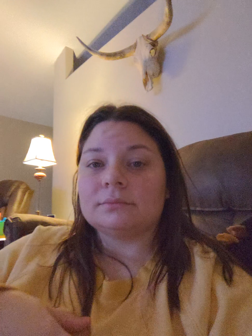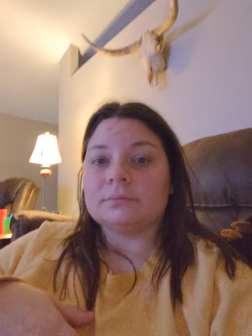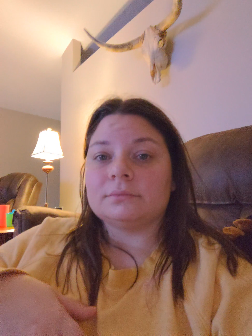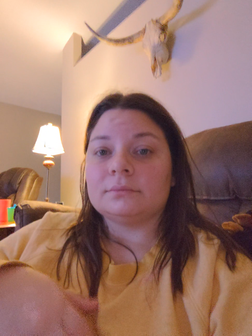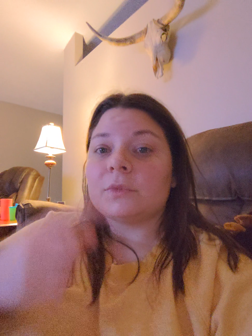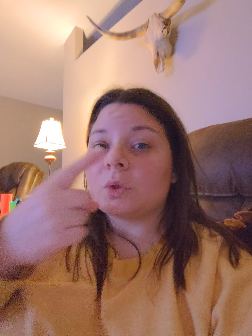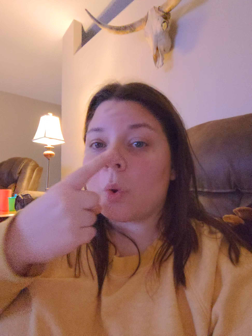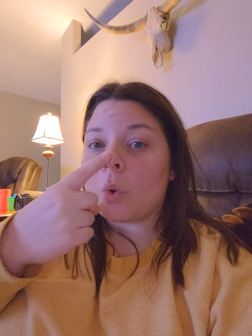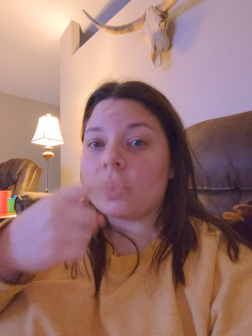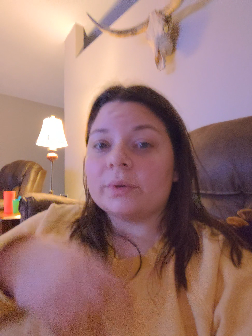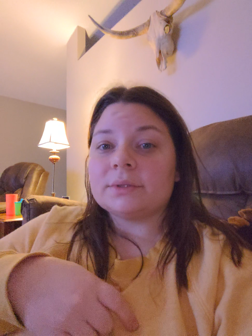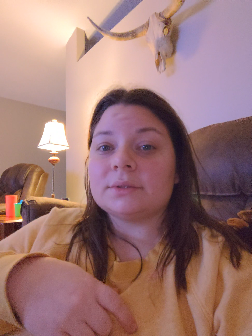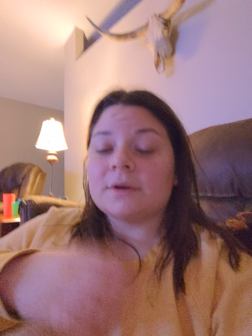nose